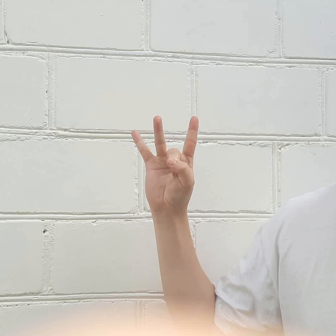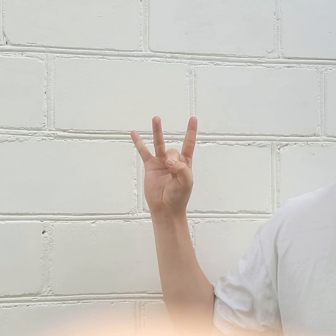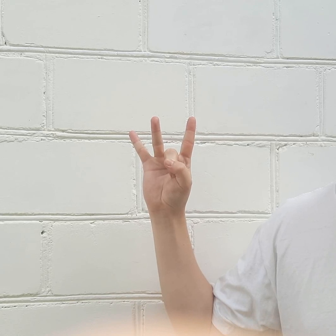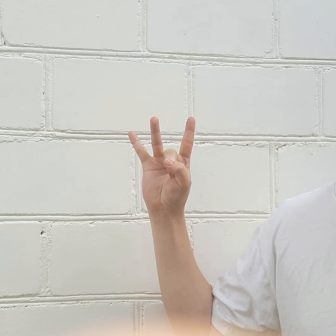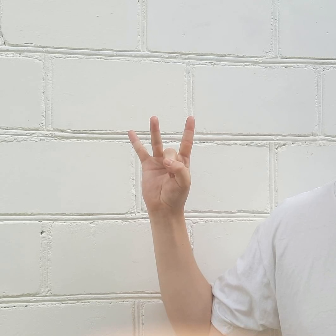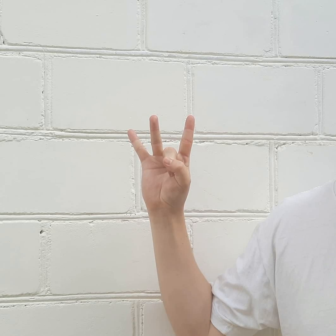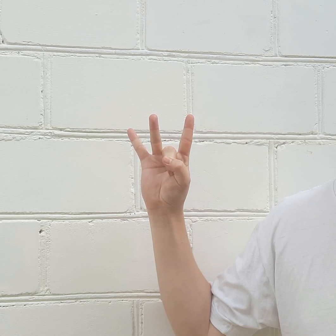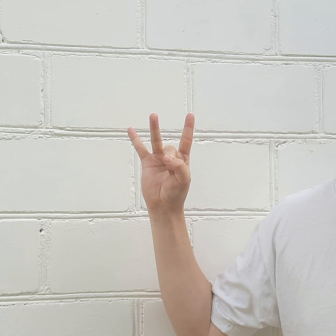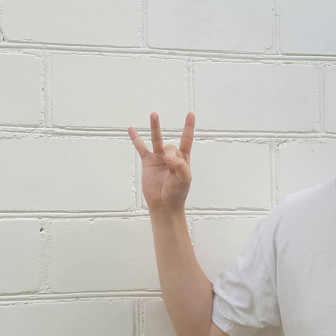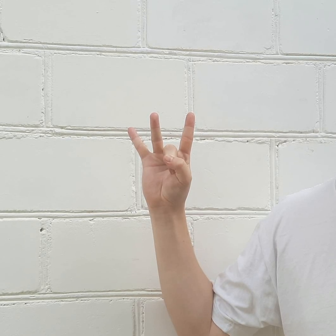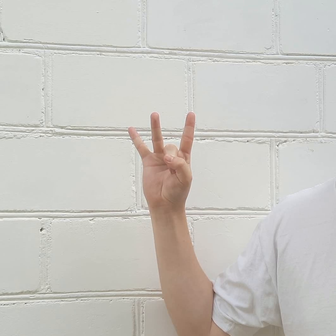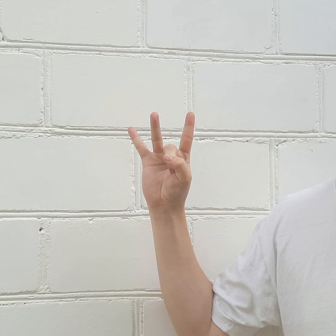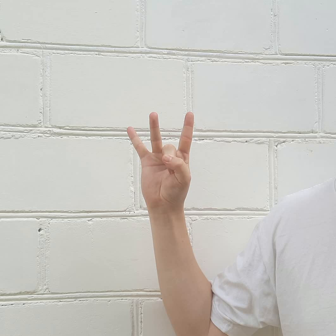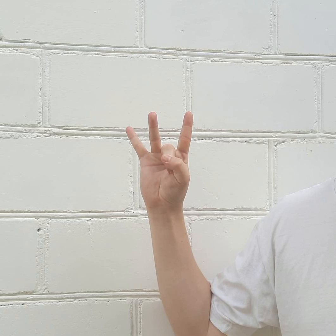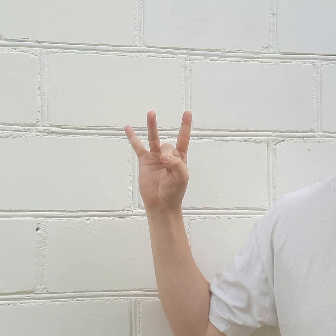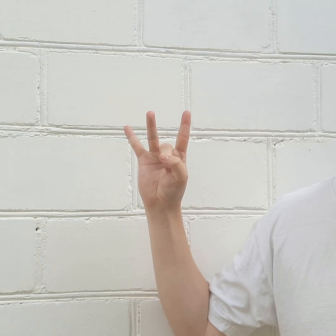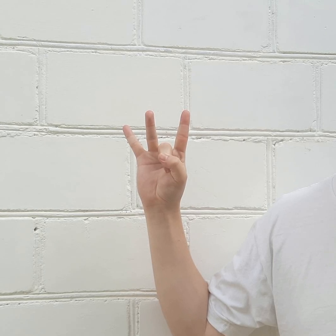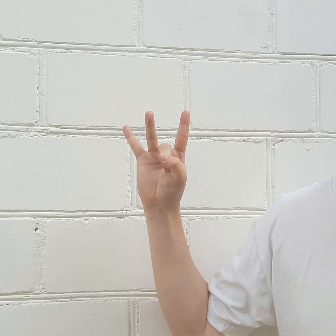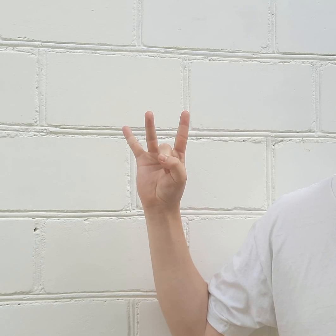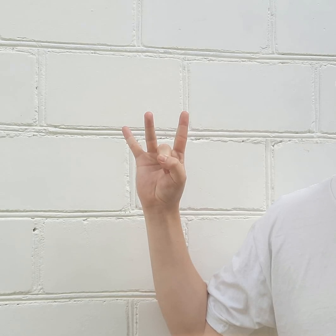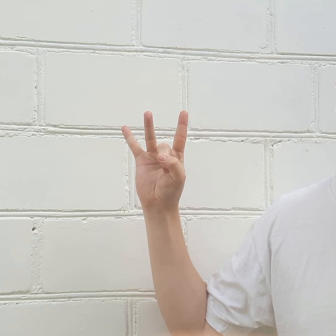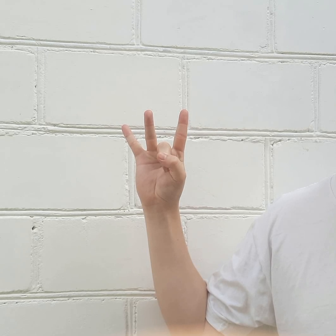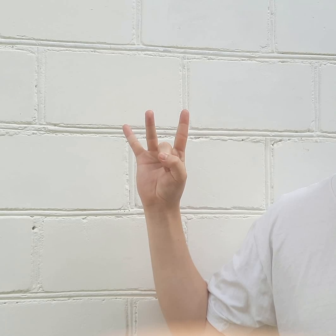Р